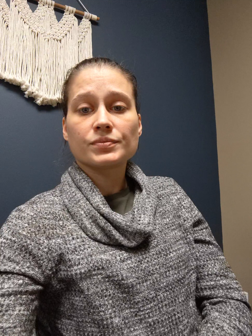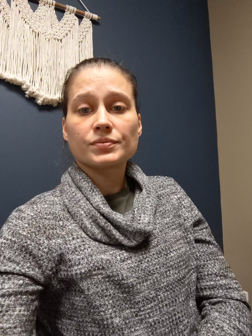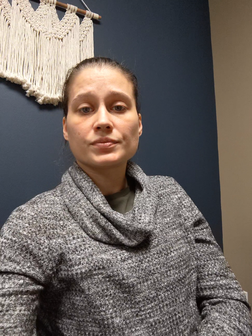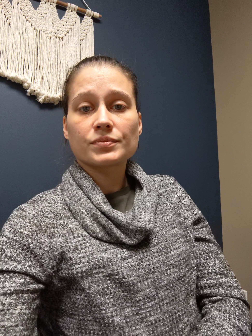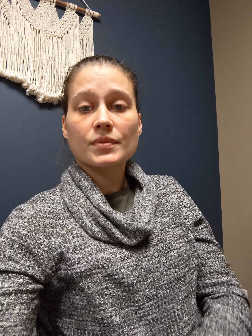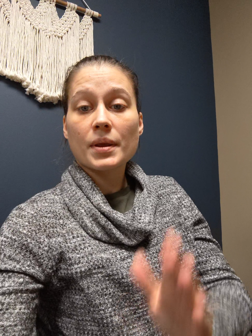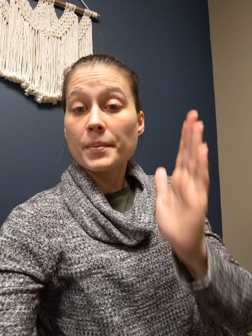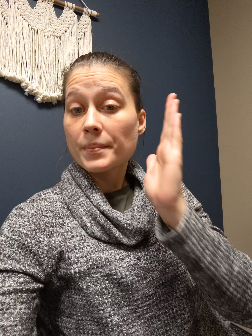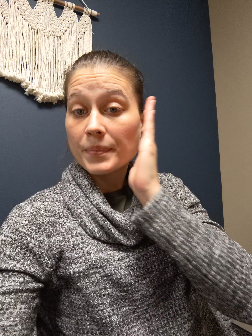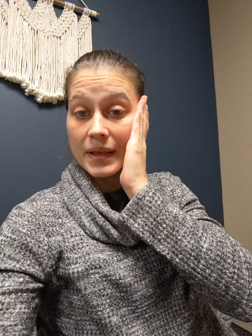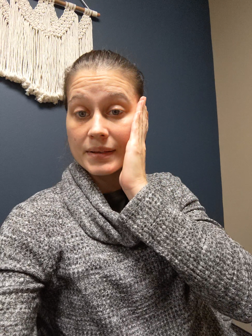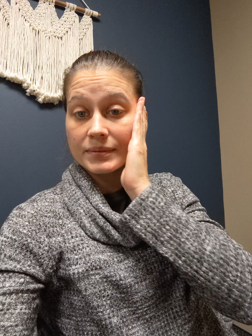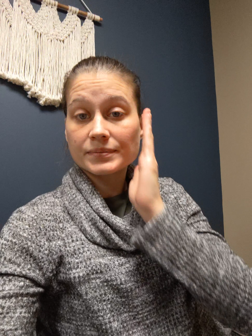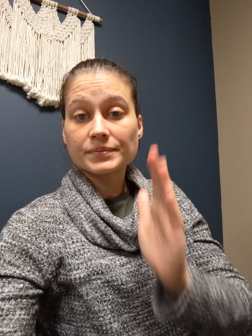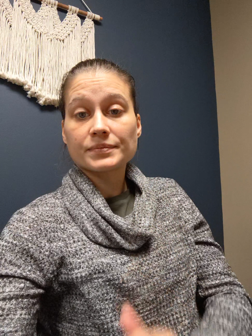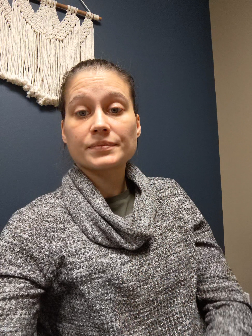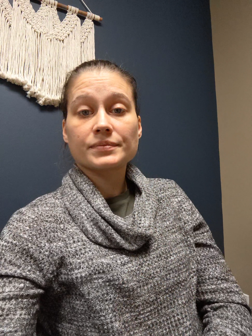bed